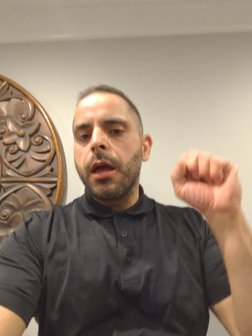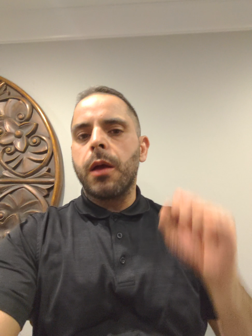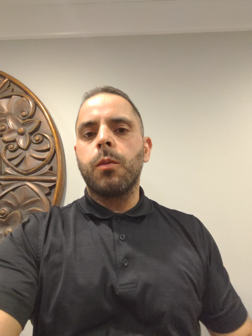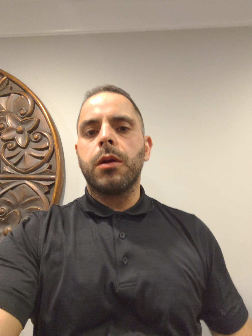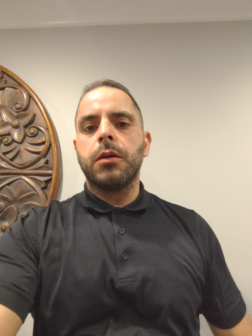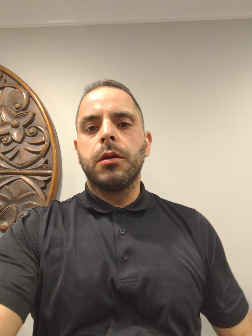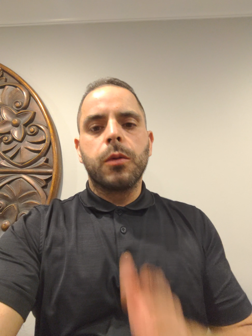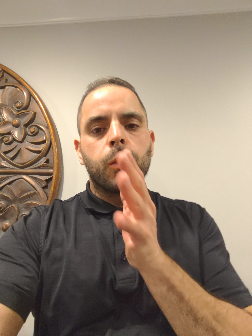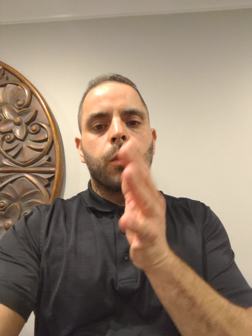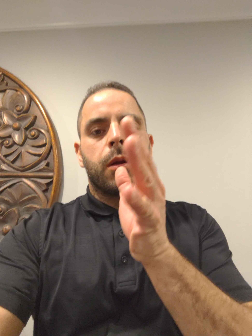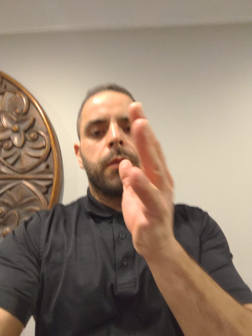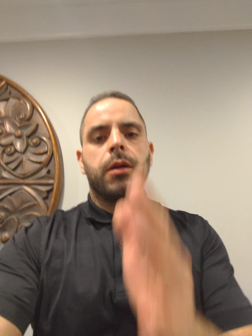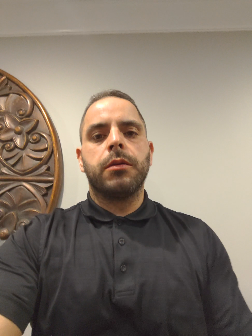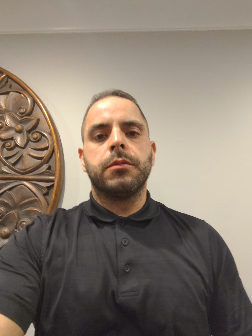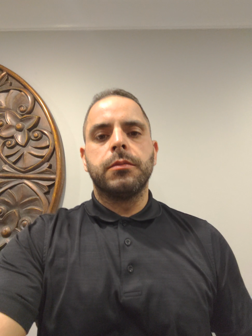grandma